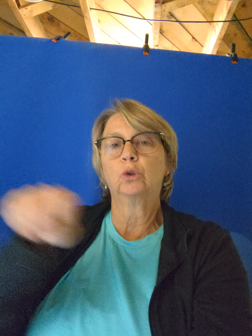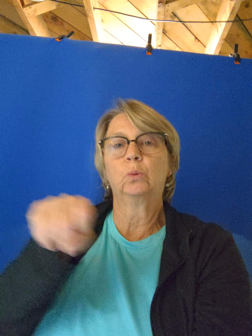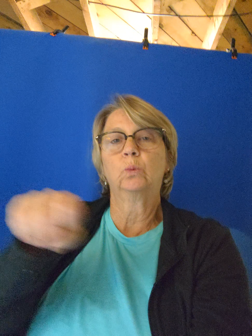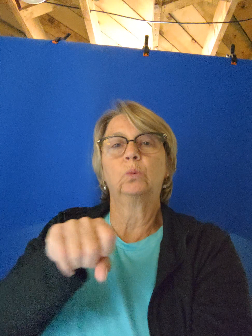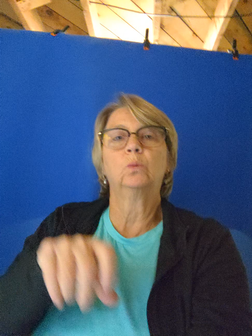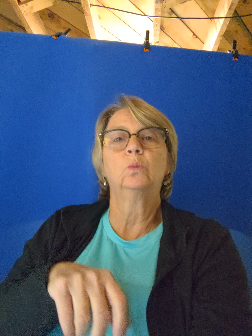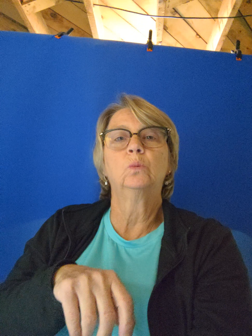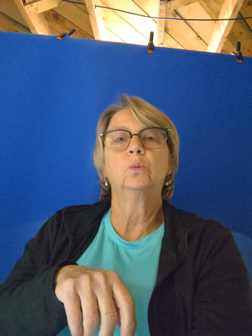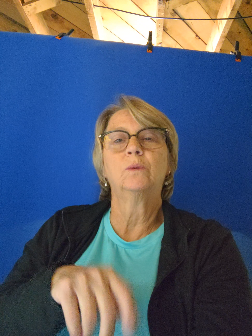shoe